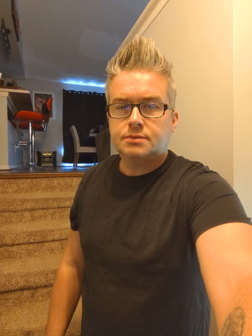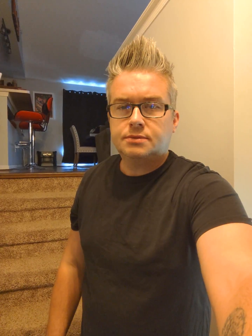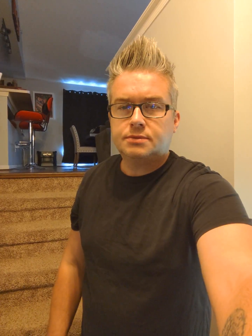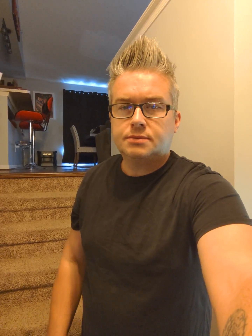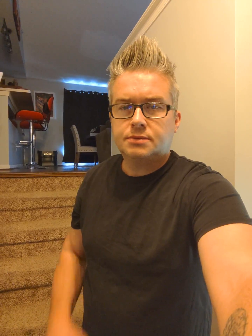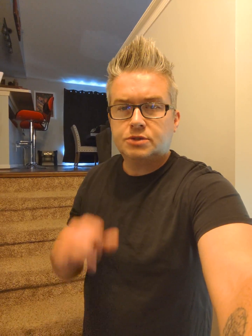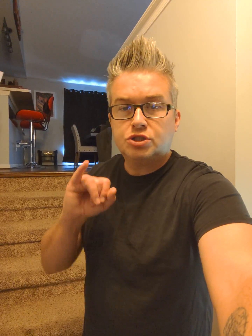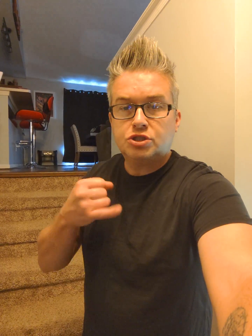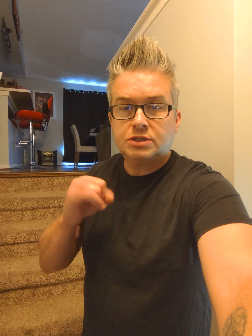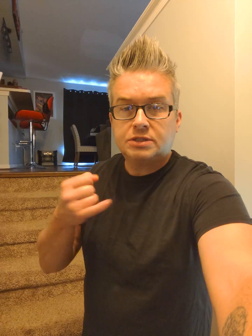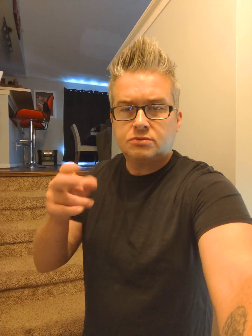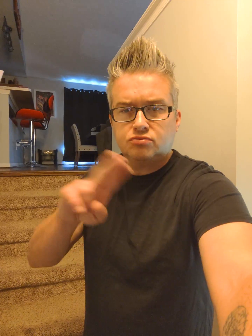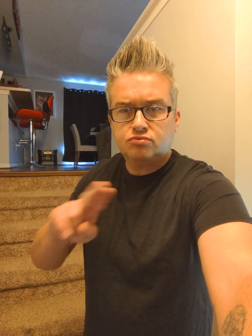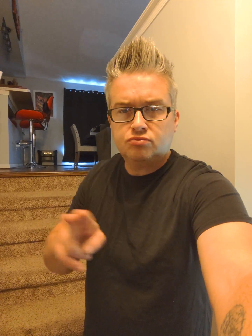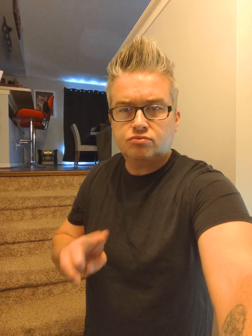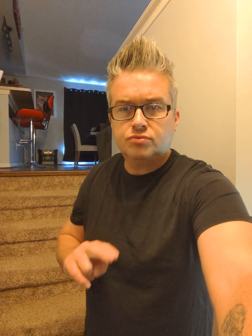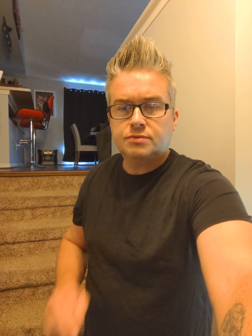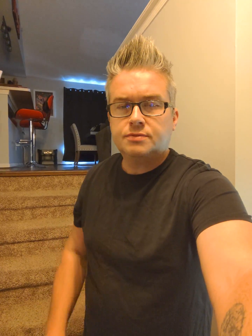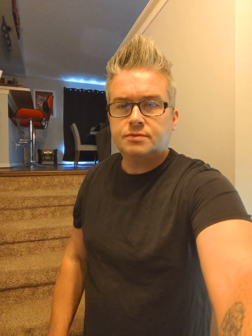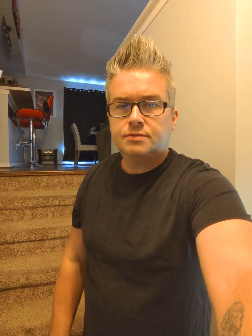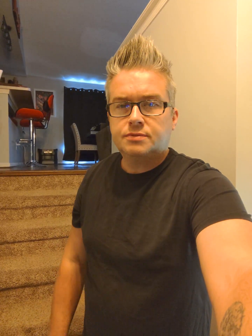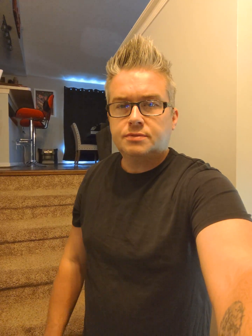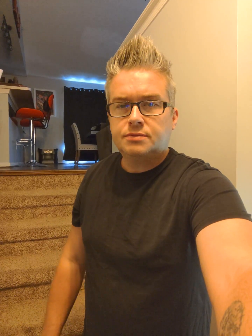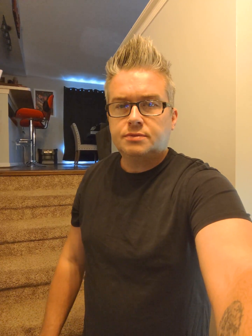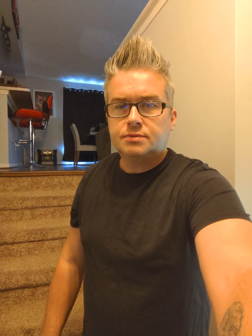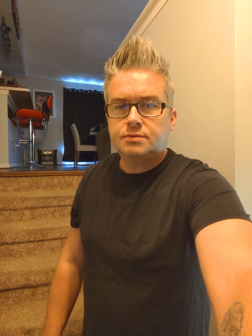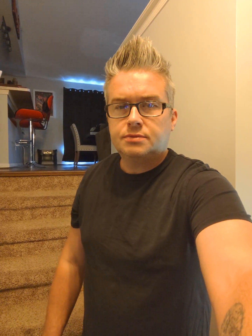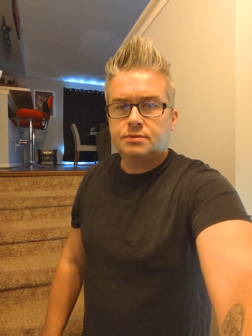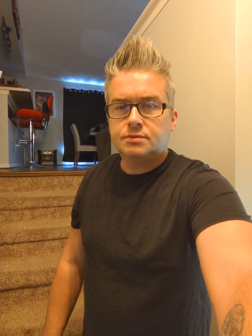jelly